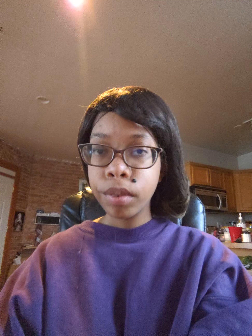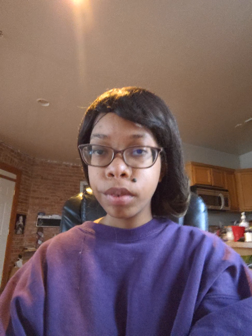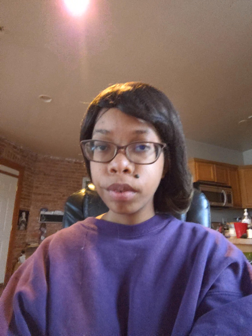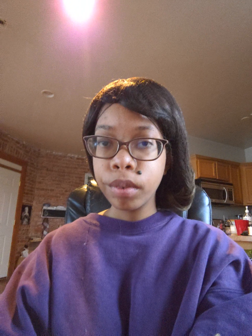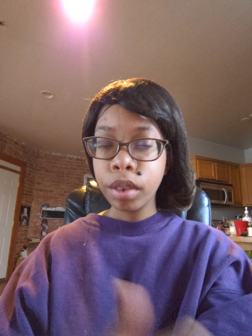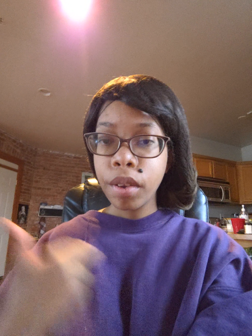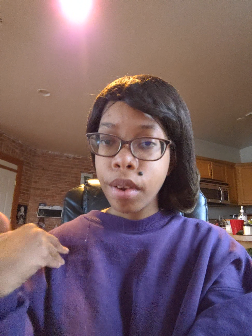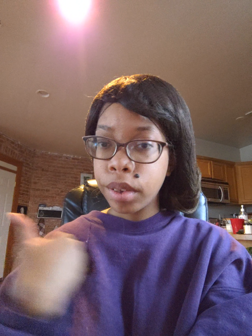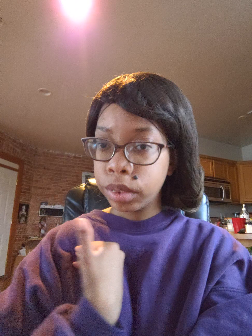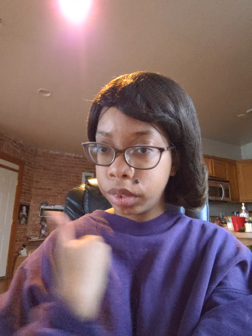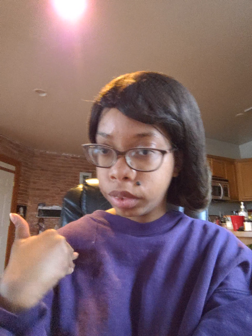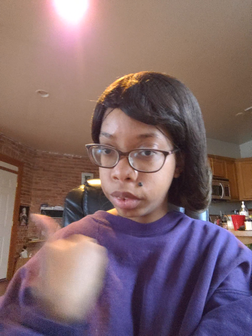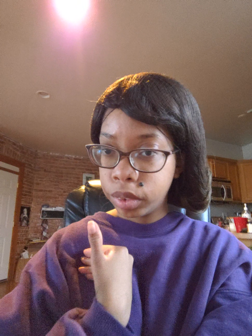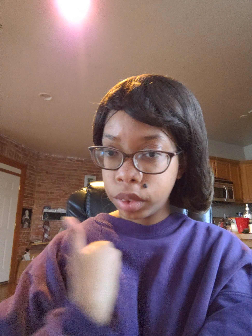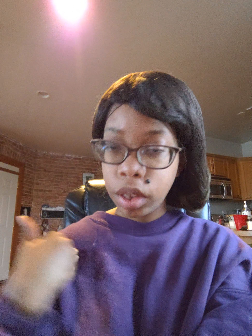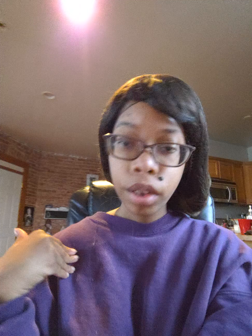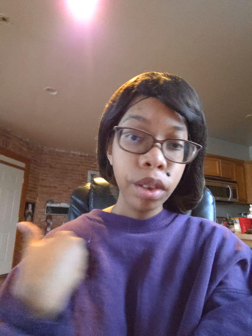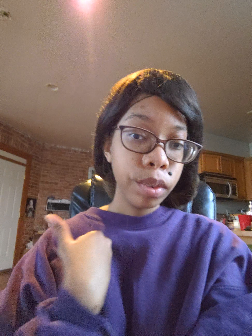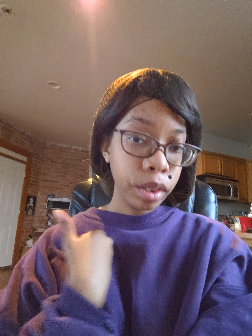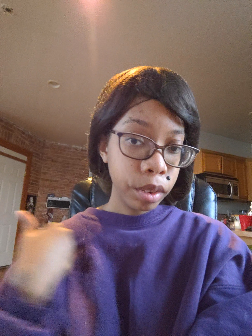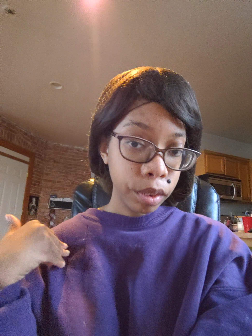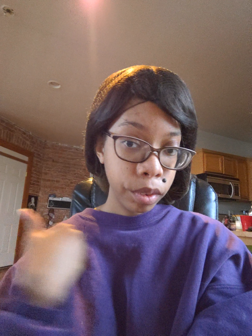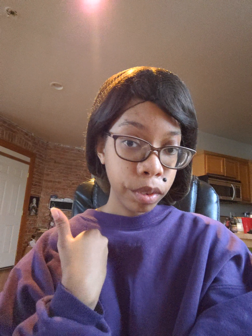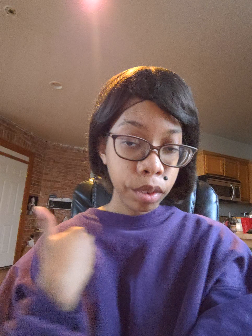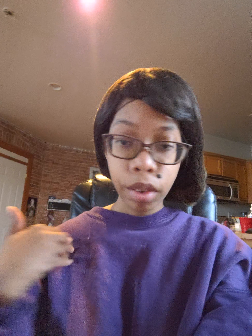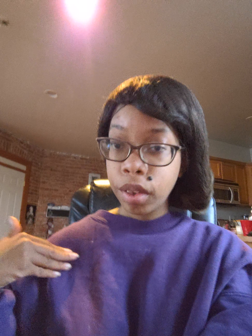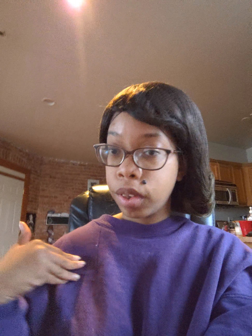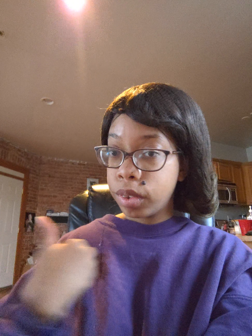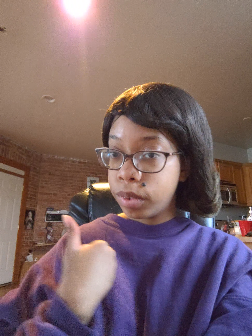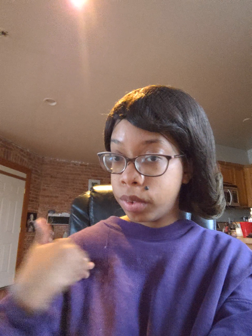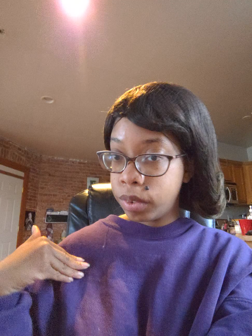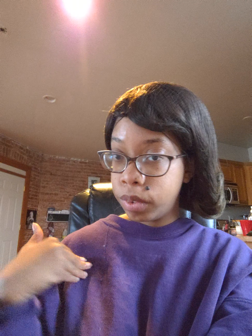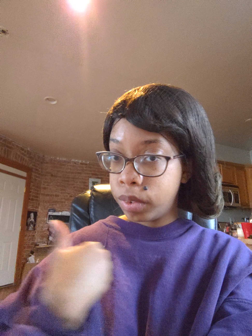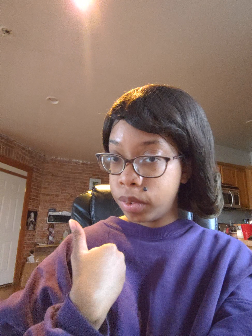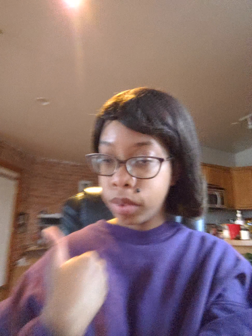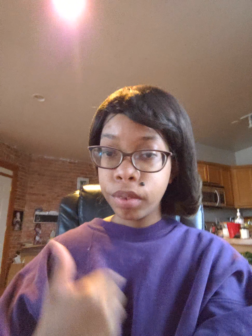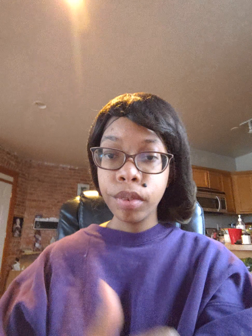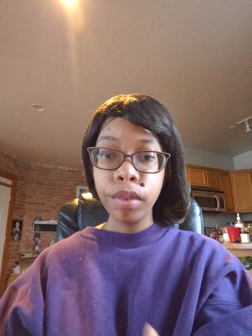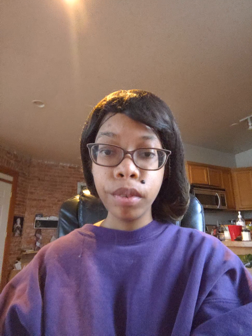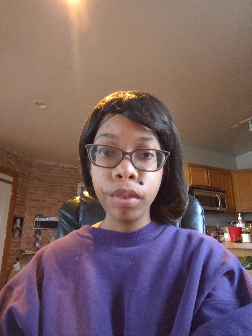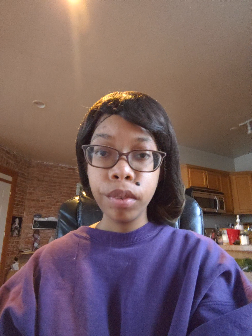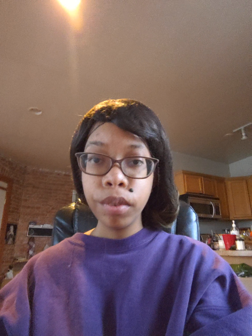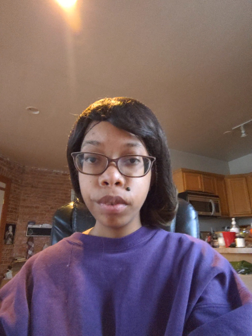animal